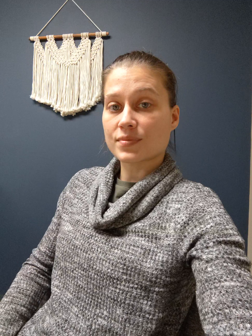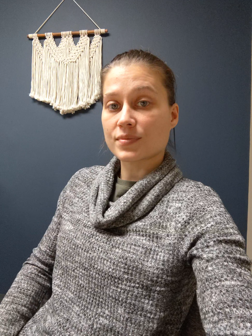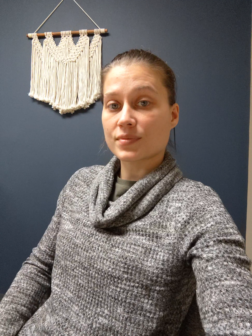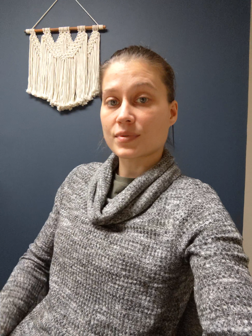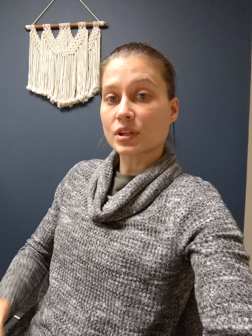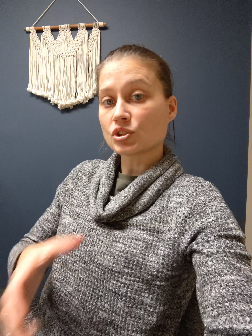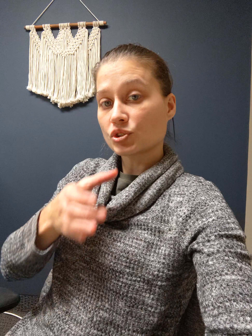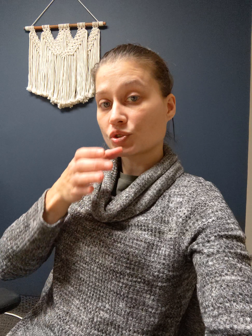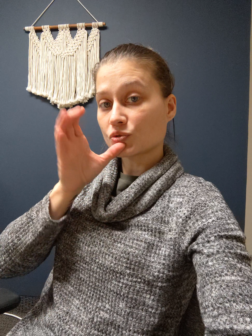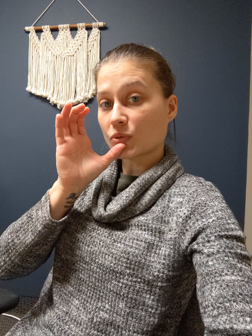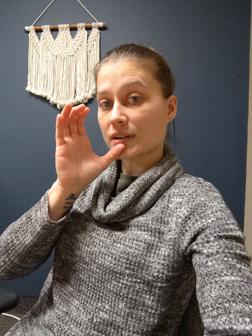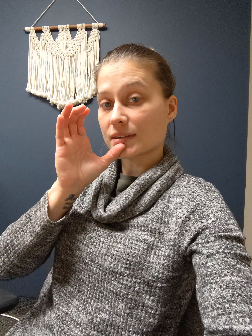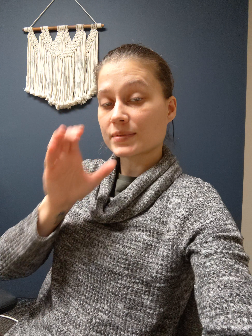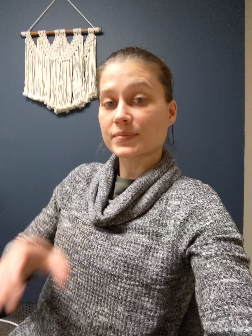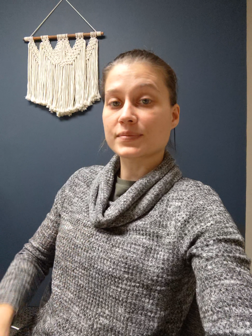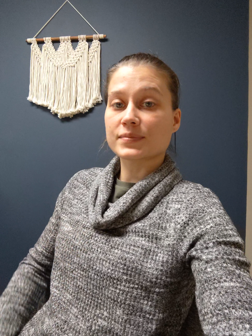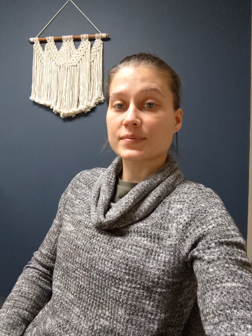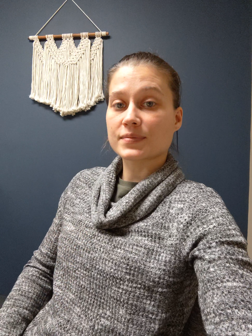drink